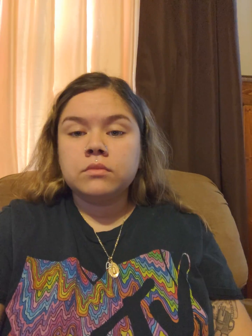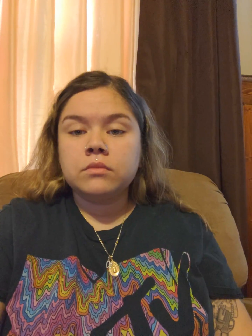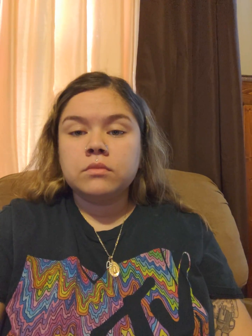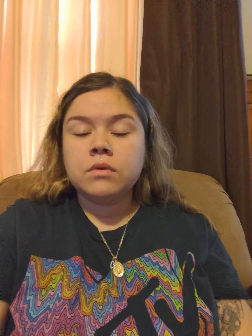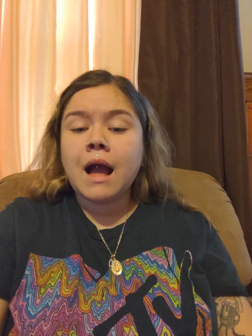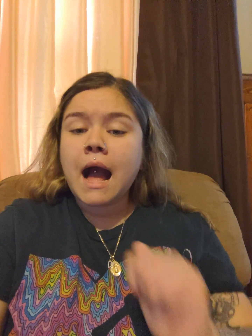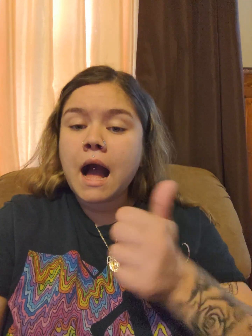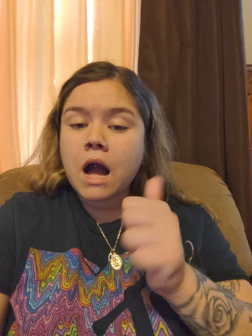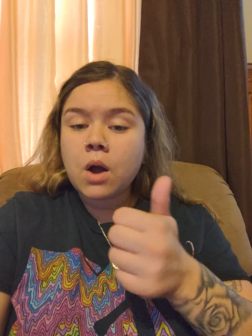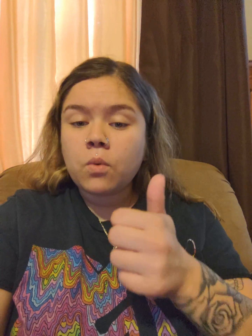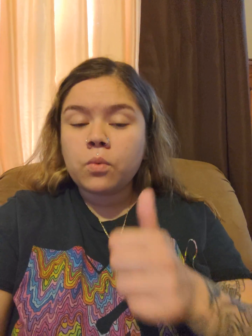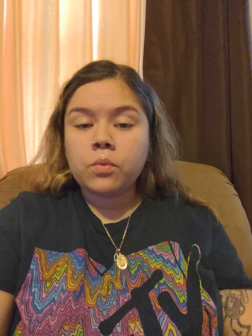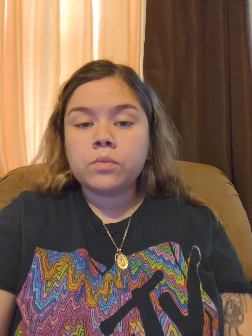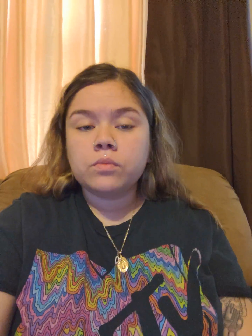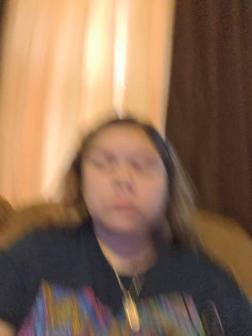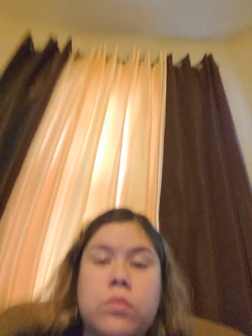how